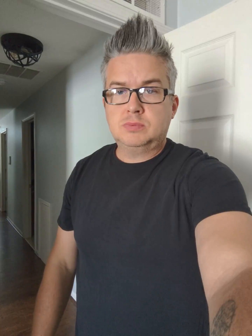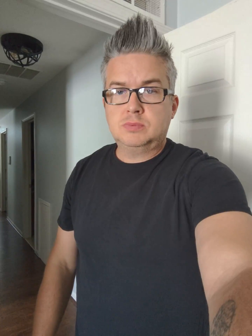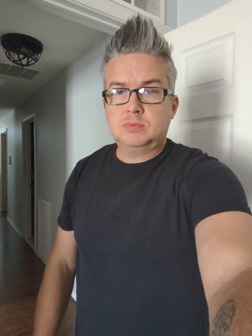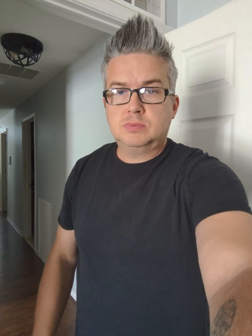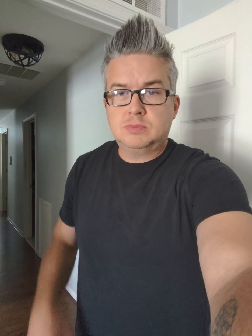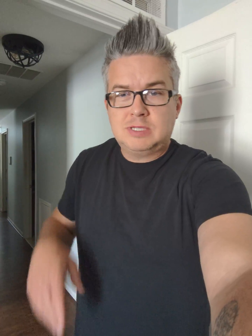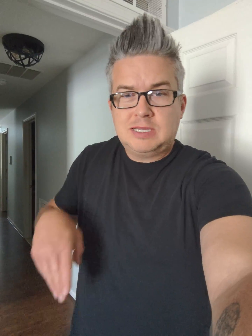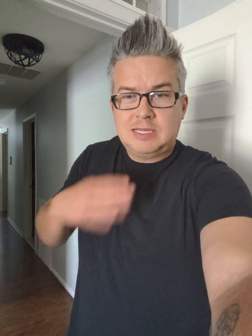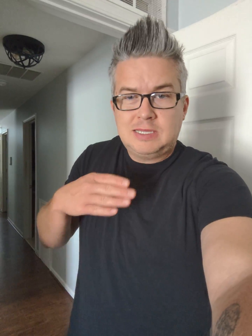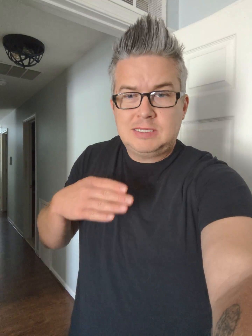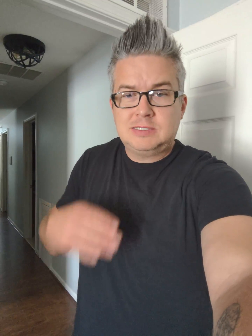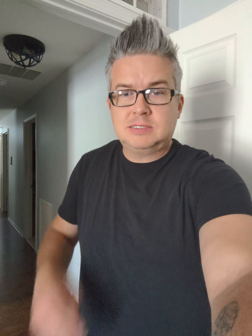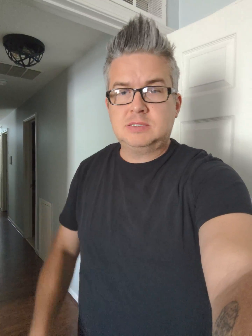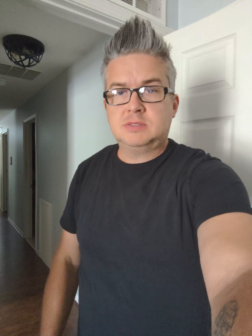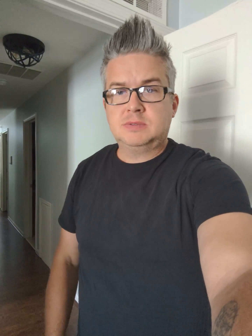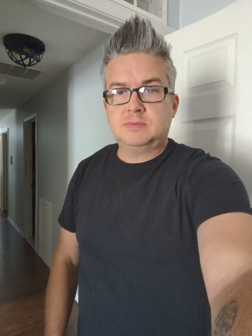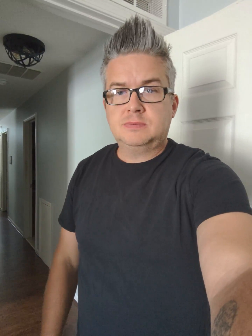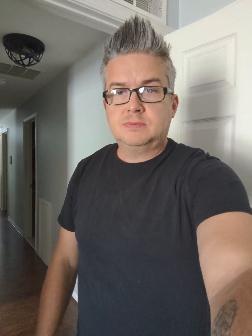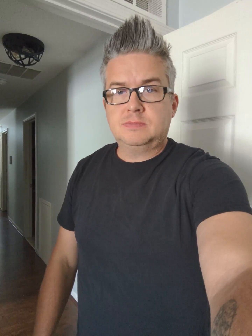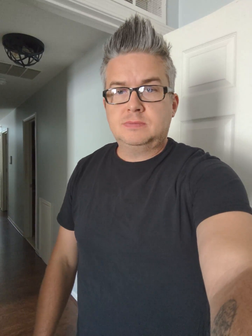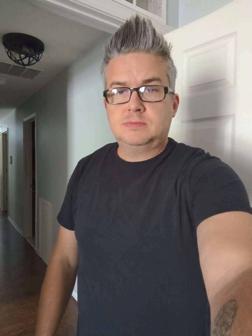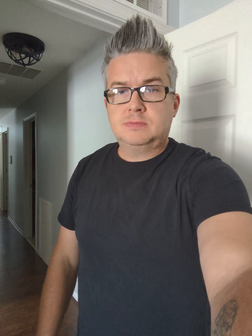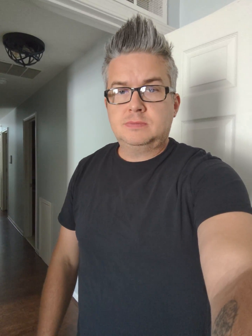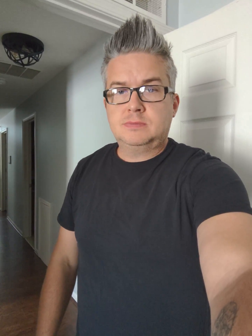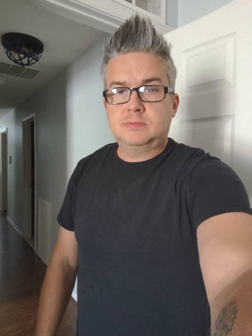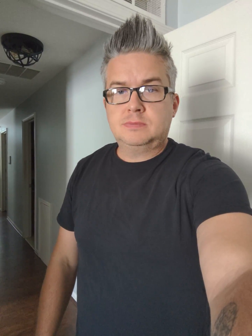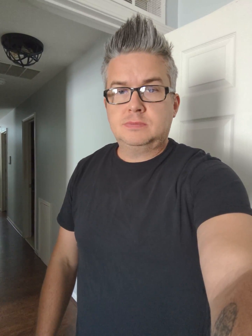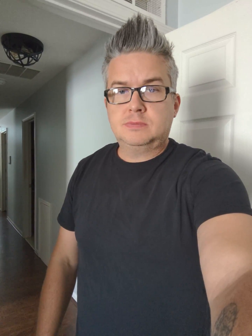kick